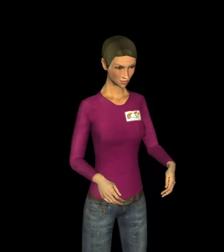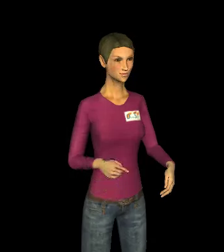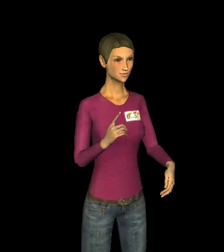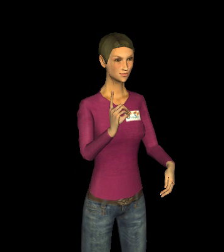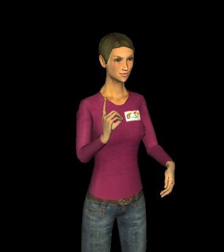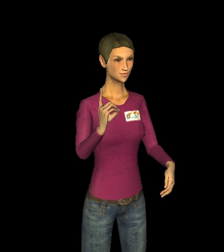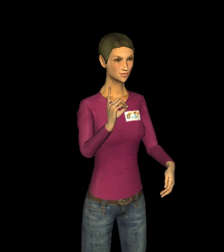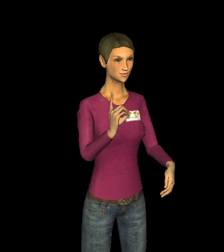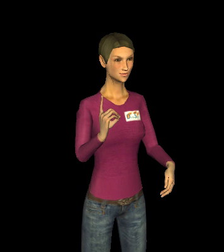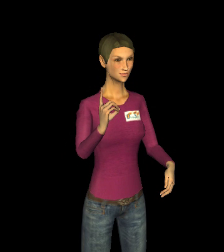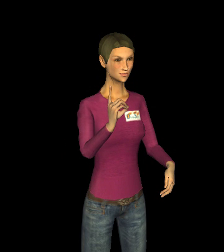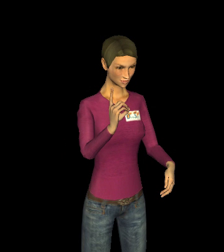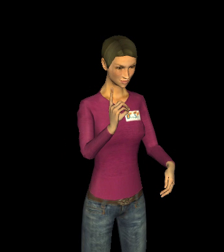الأحد